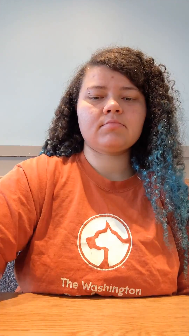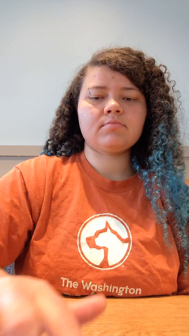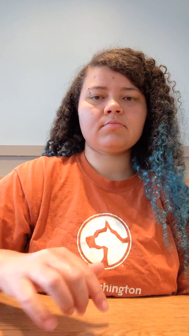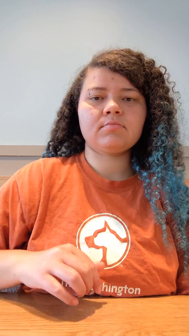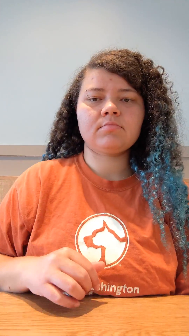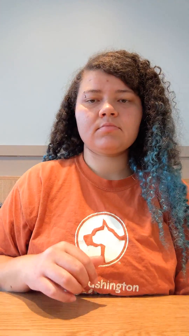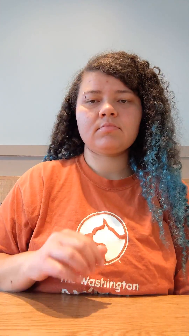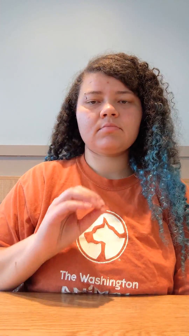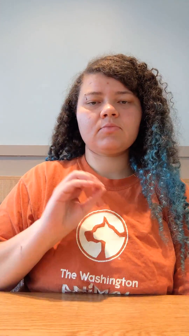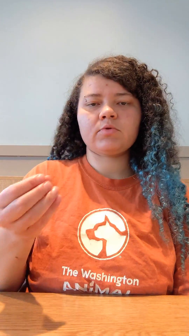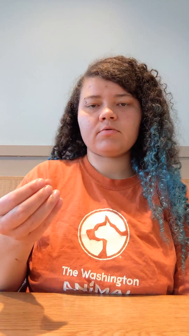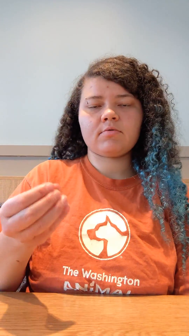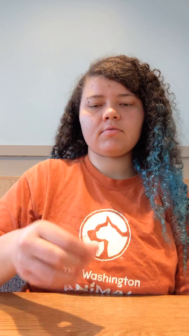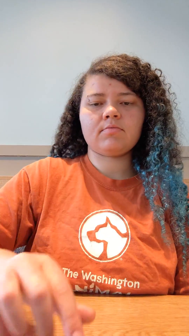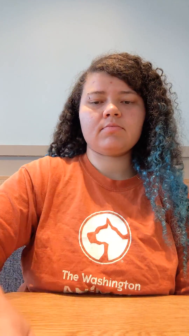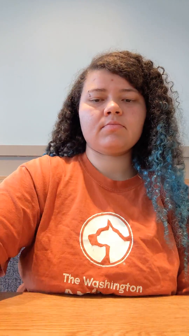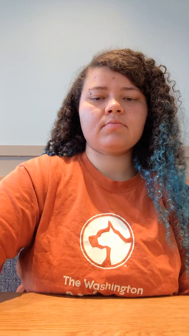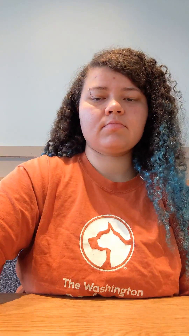none